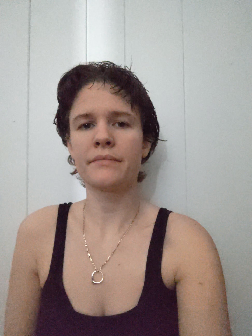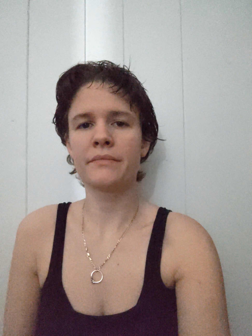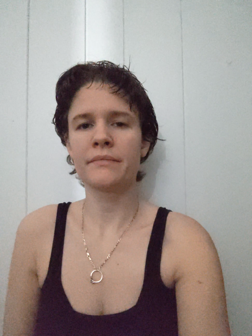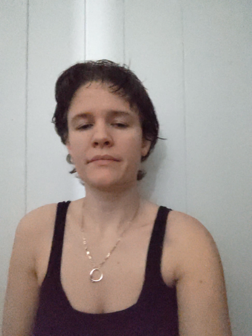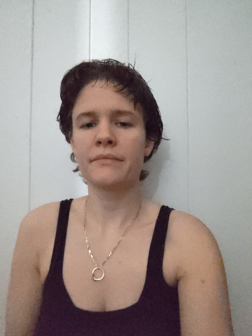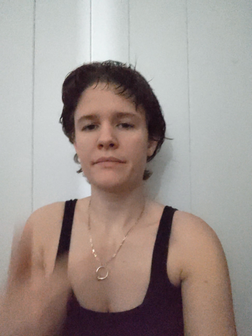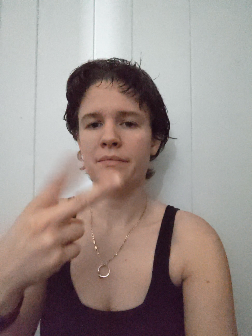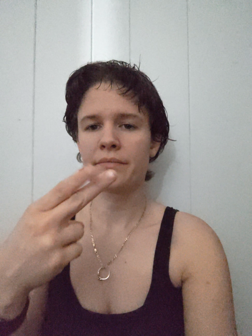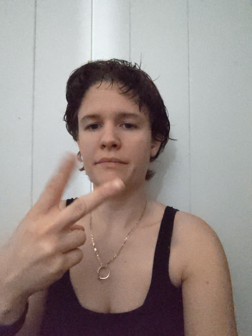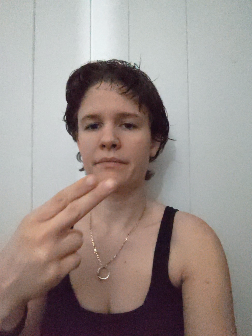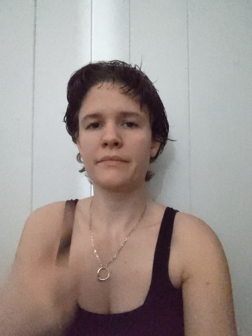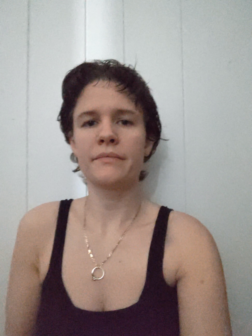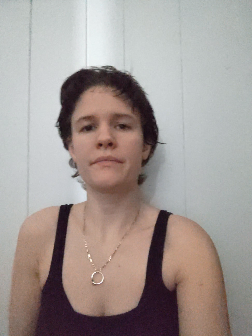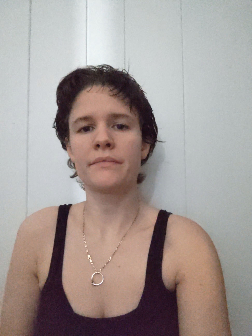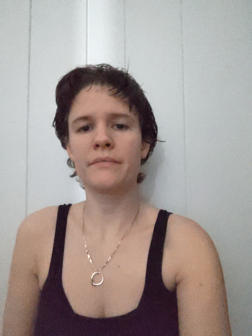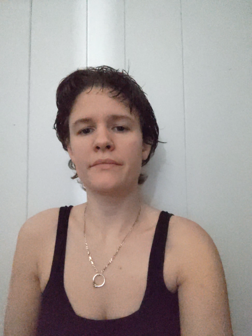scissors